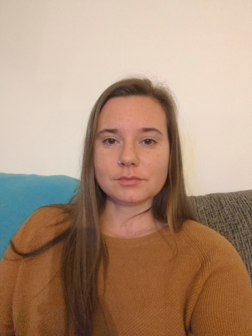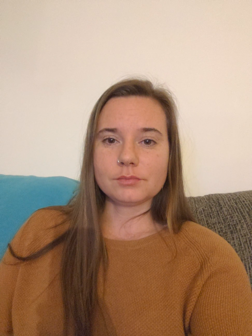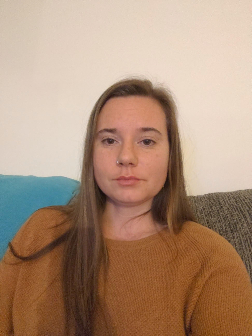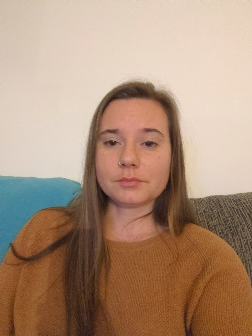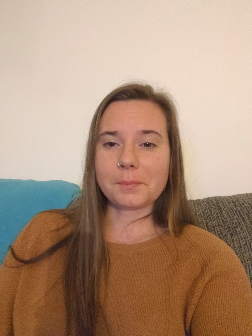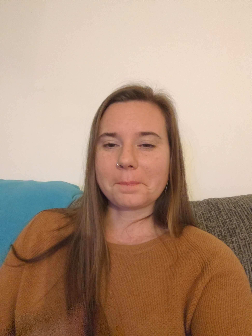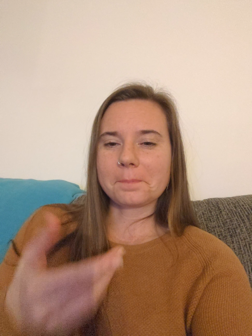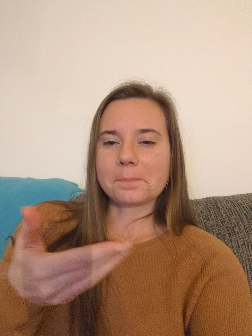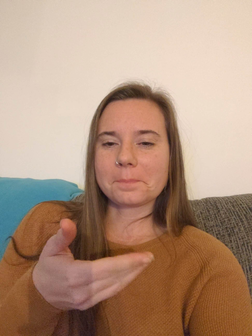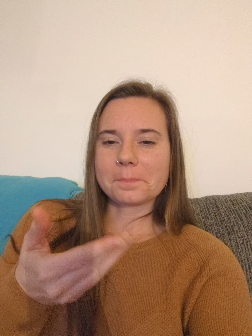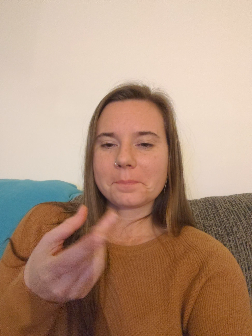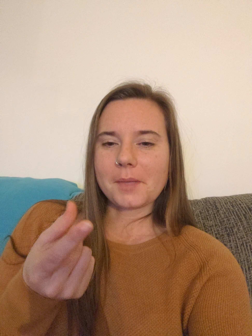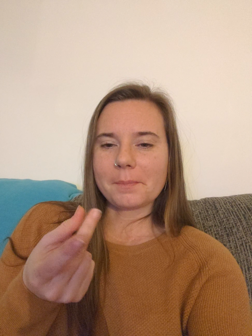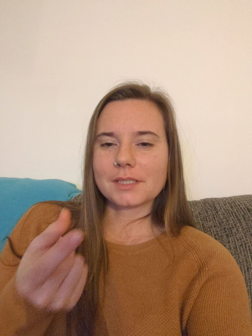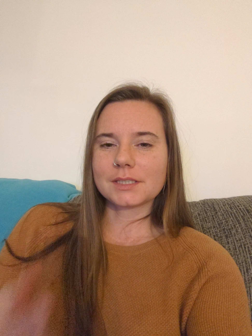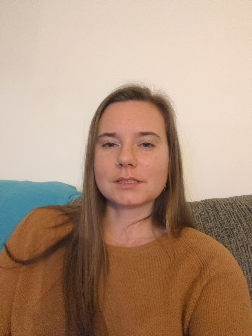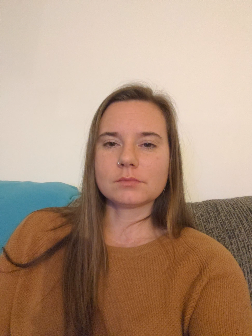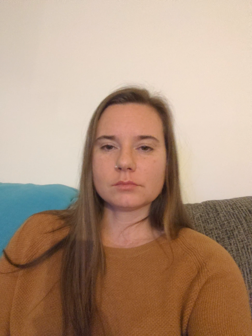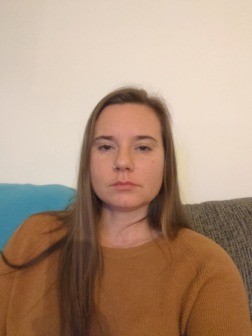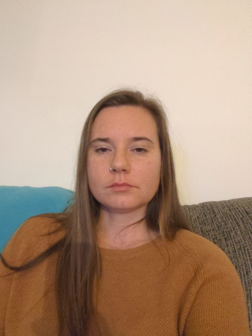puppy